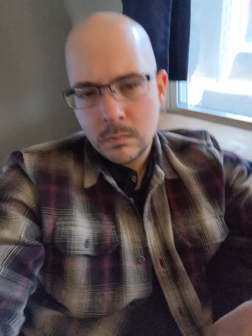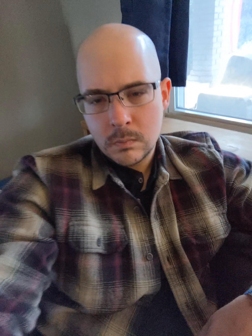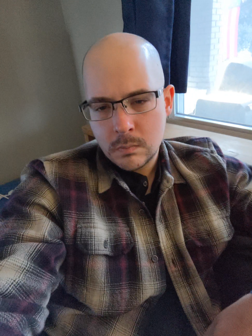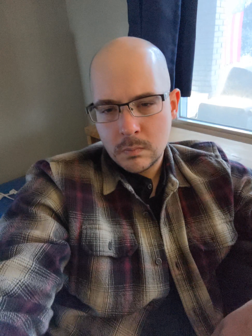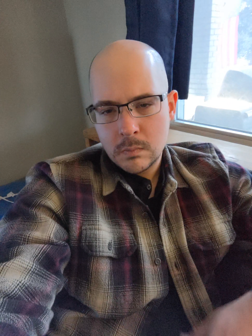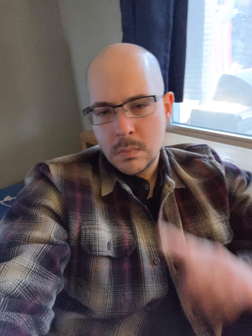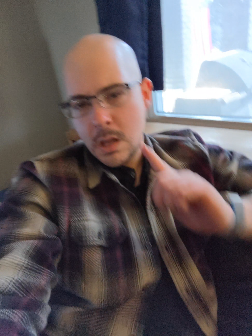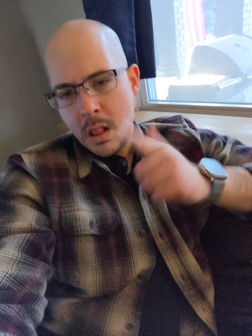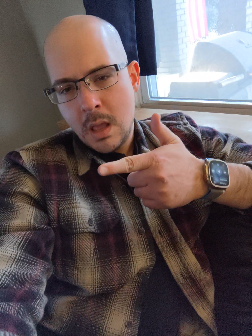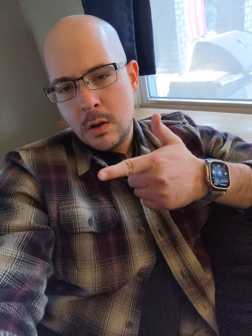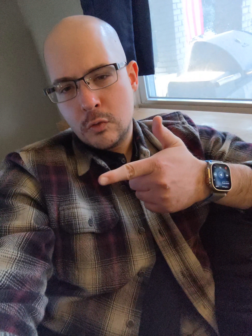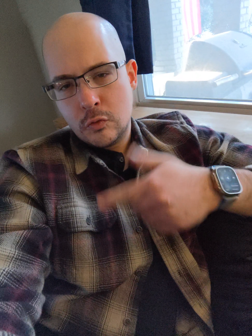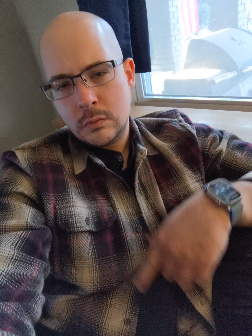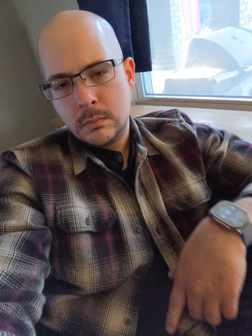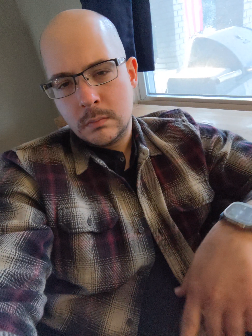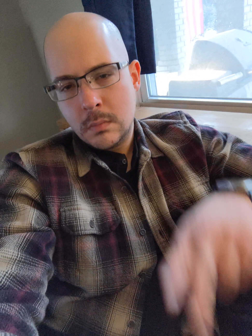later